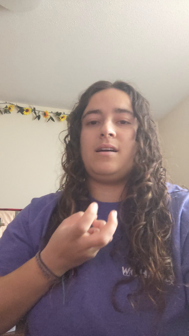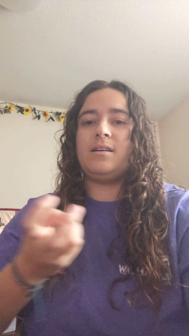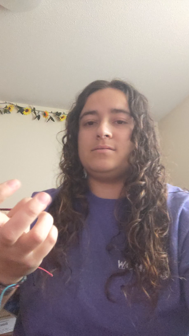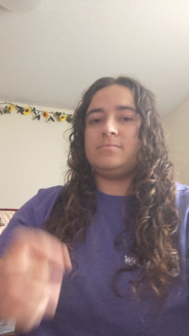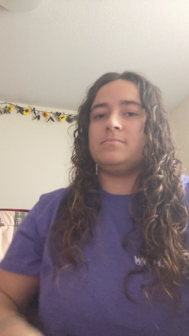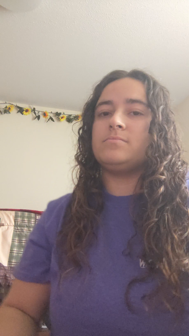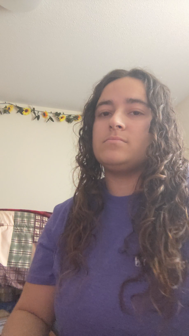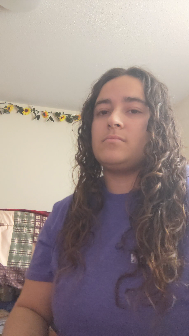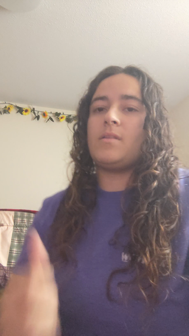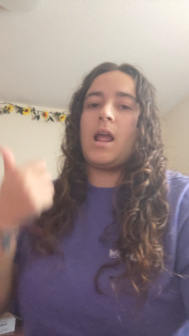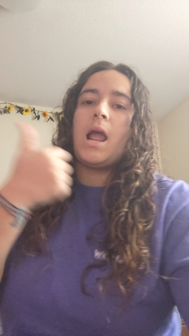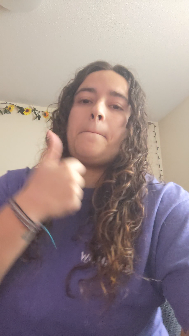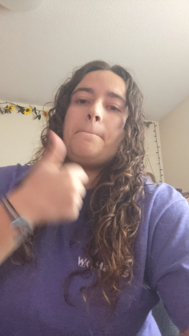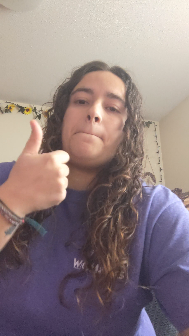game